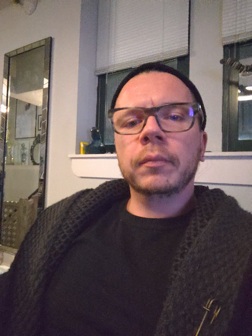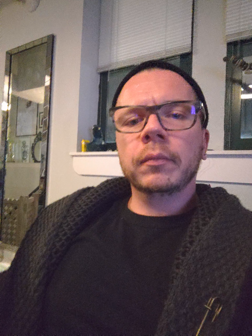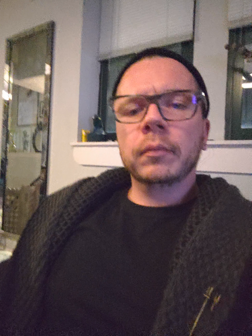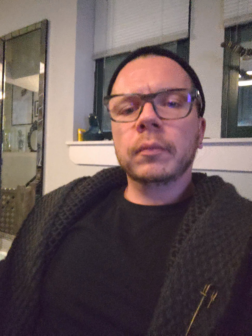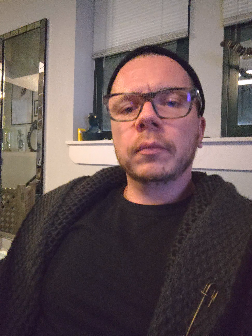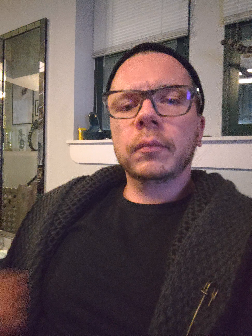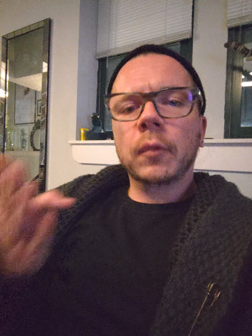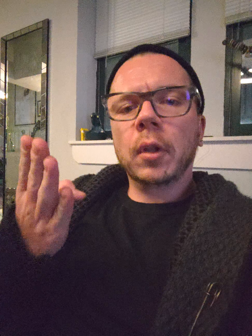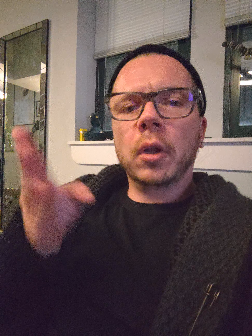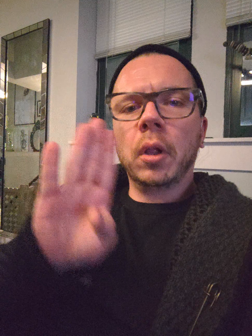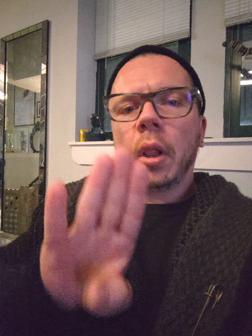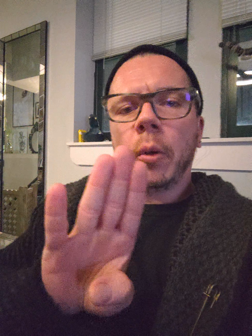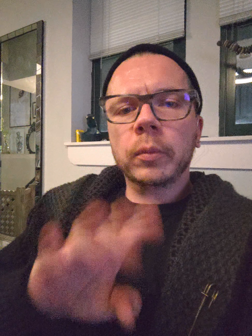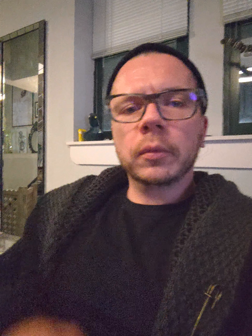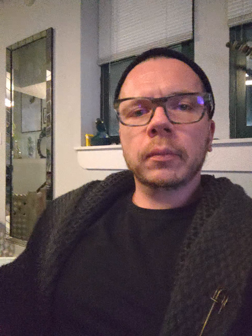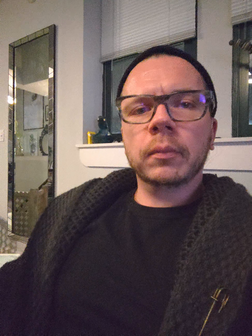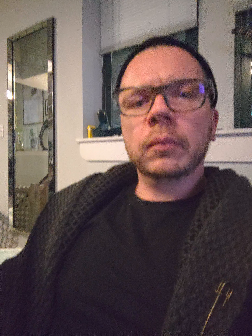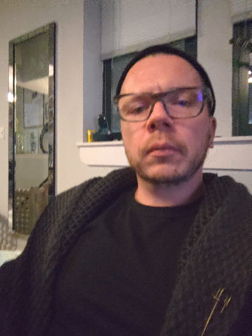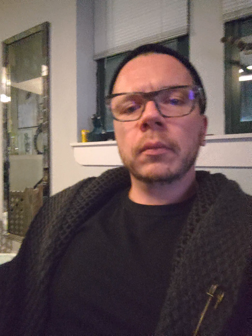close